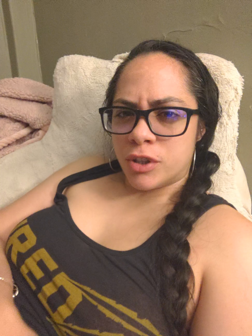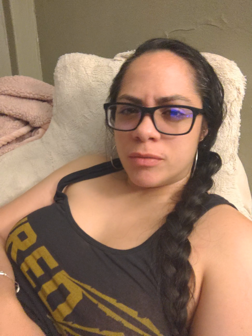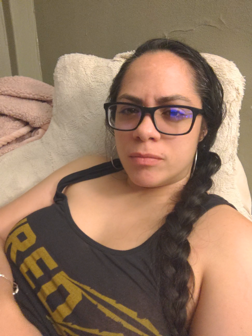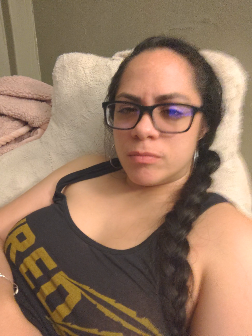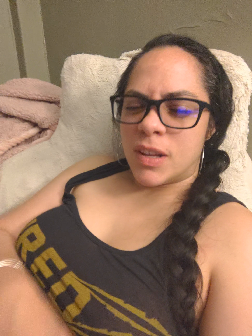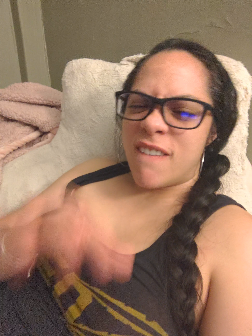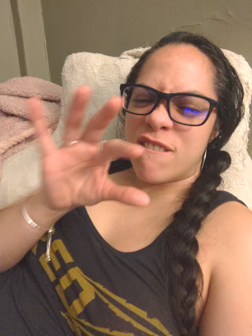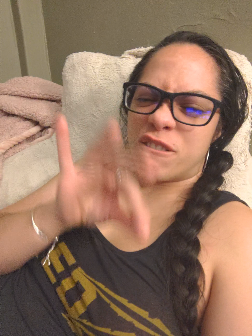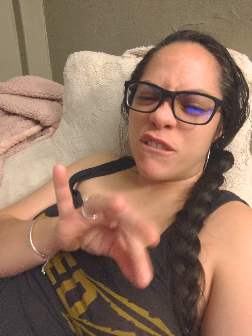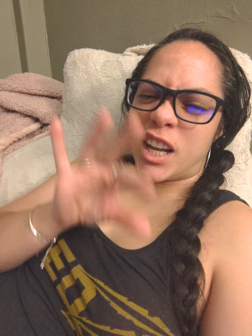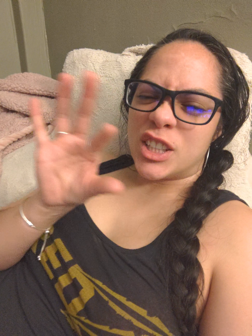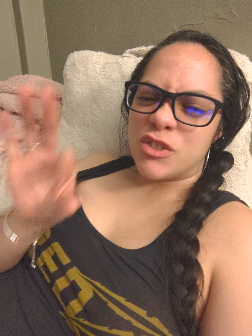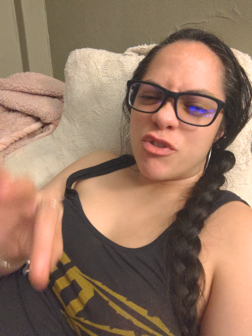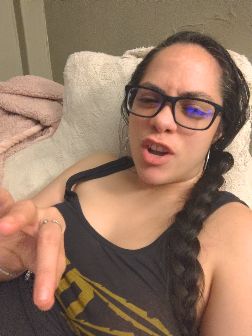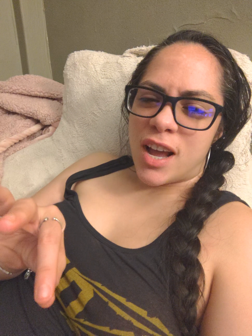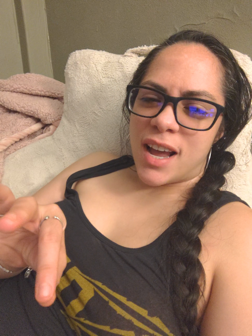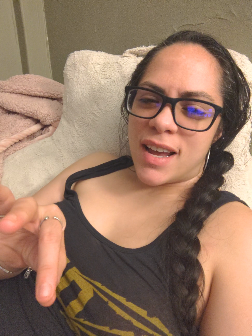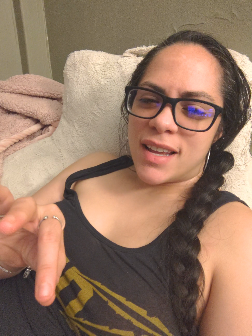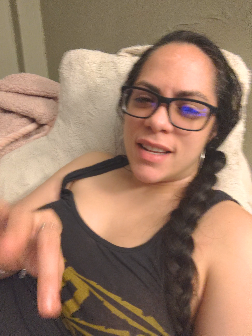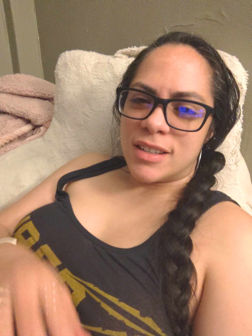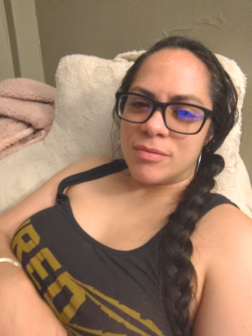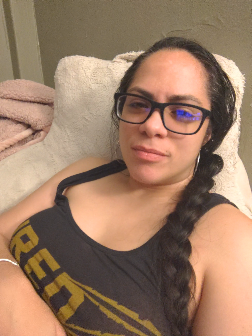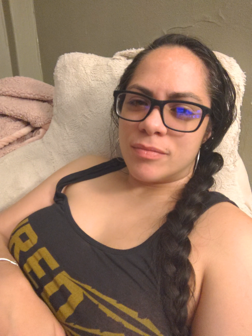french fries